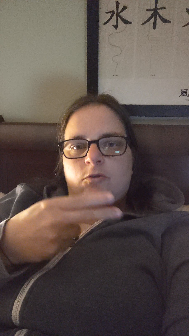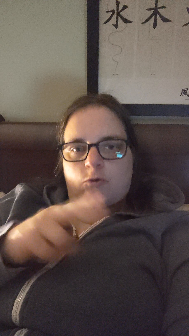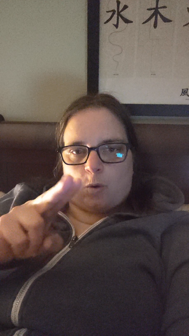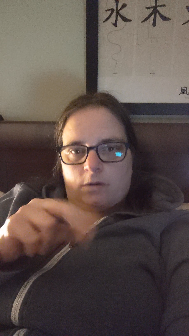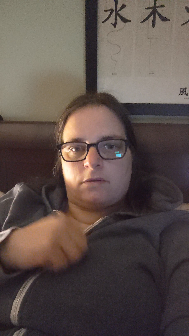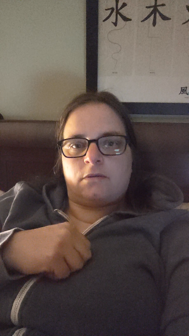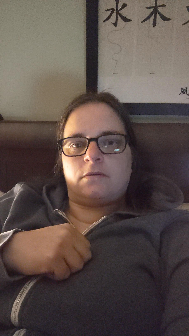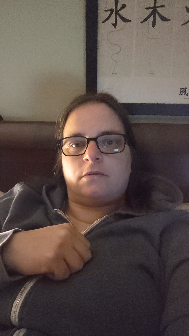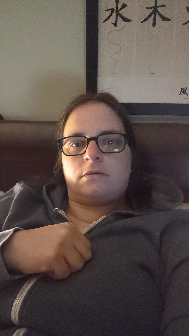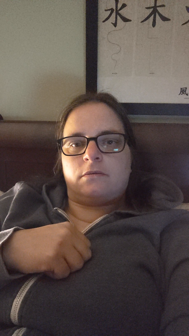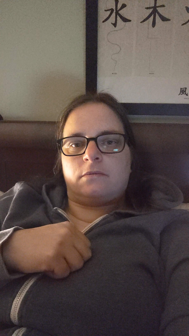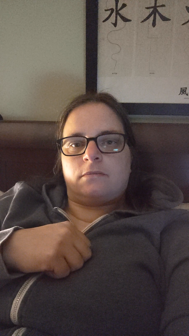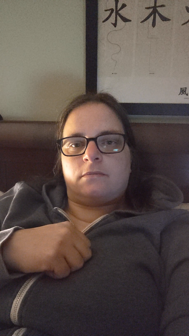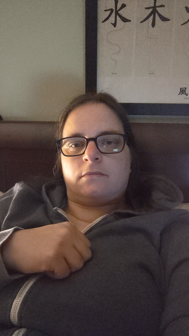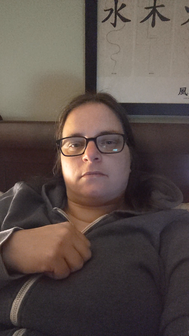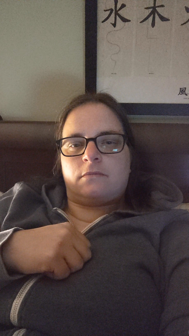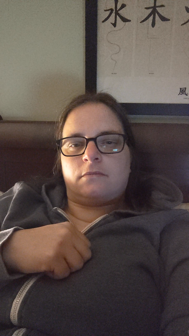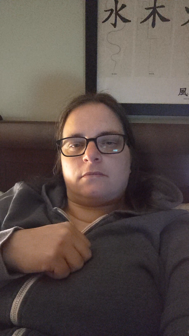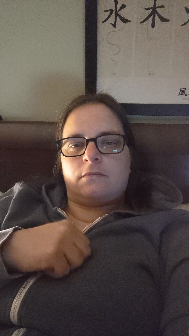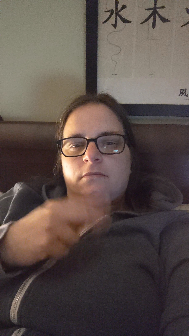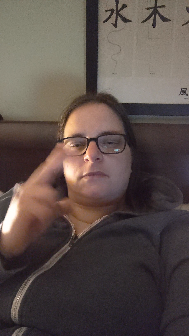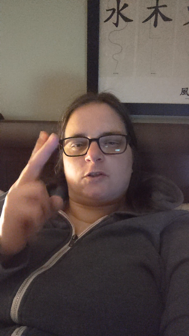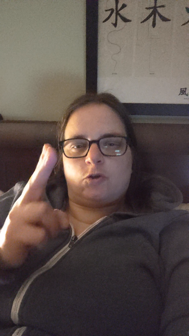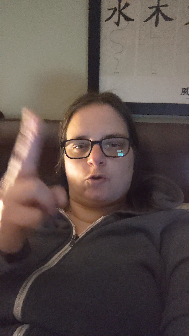hurry